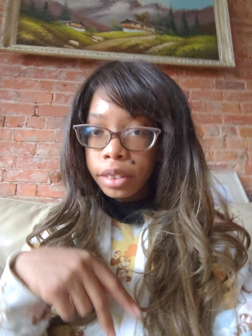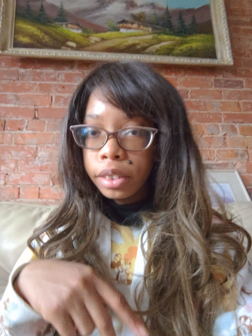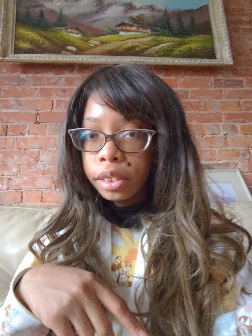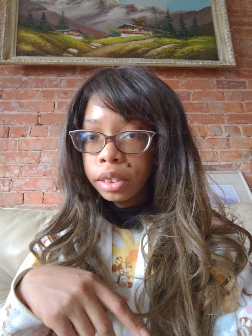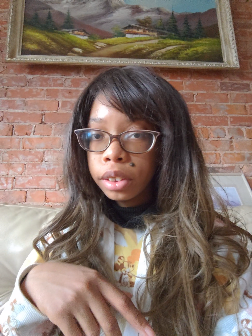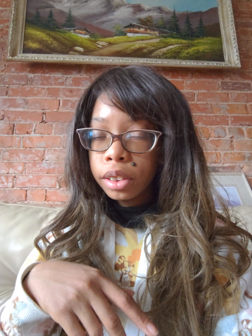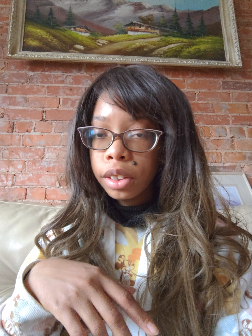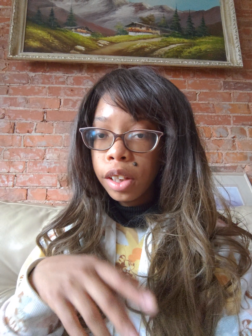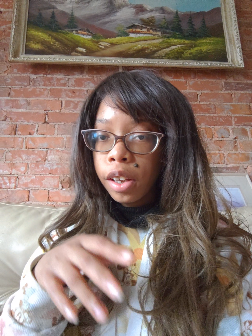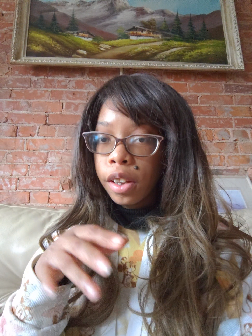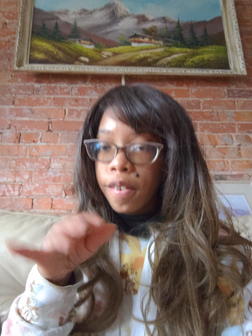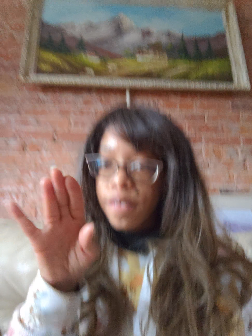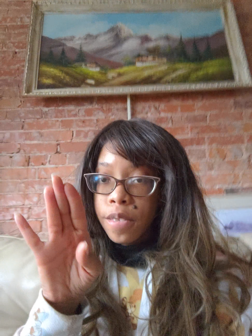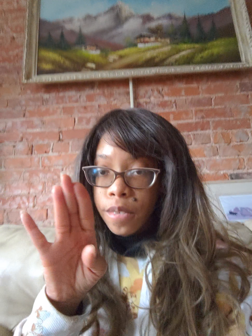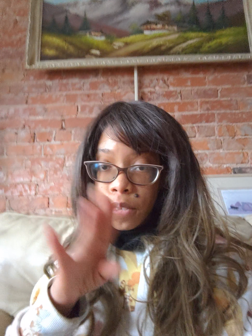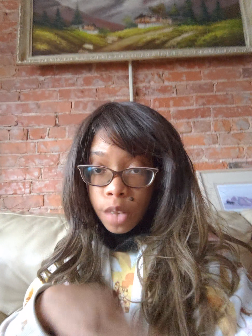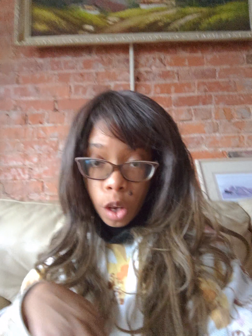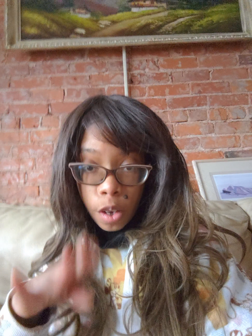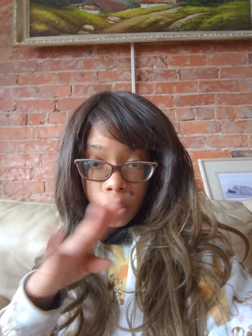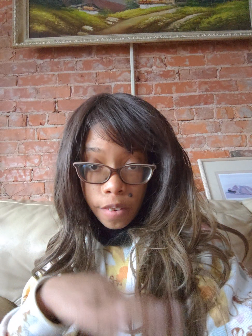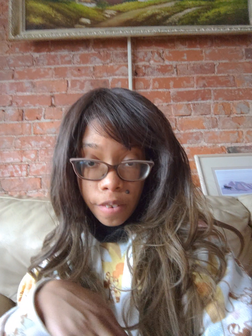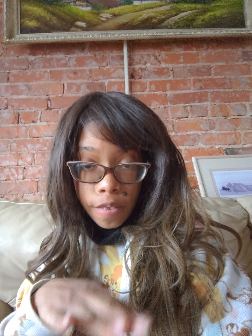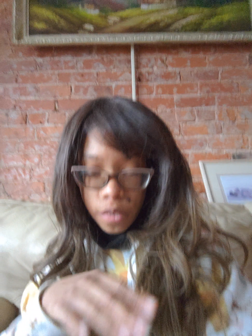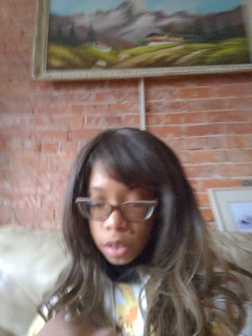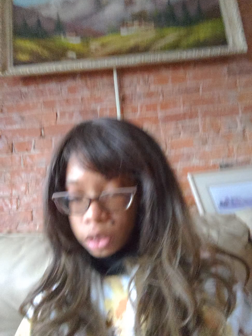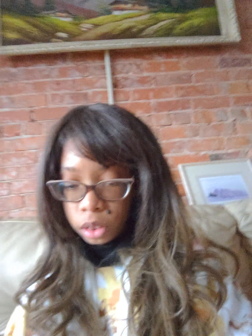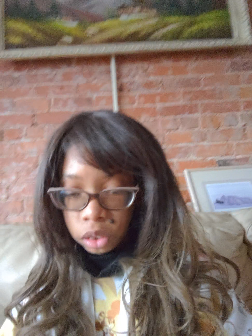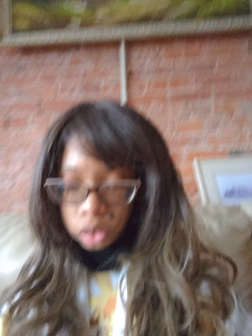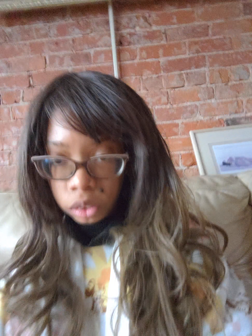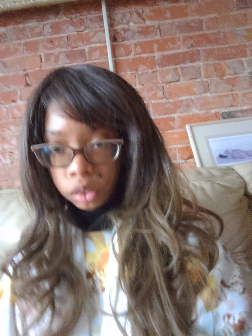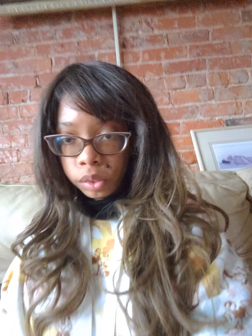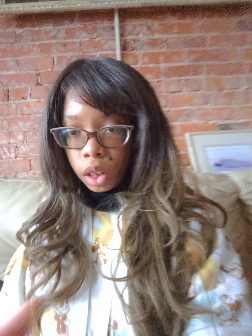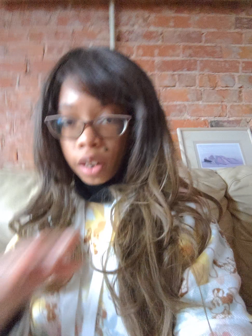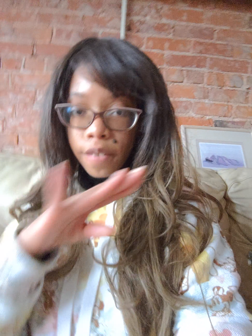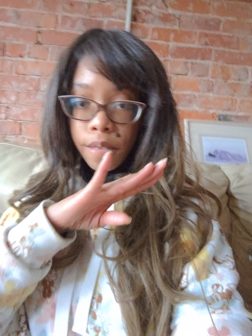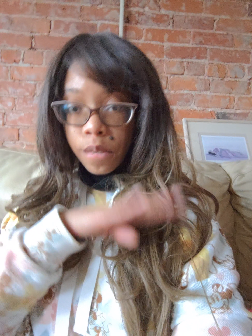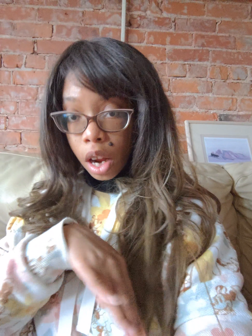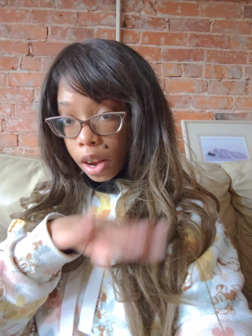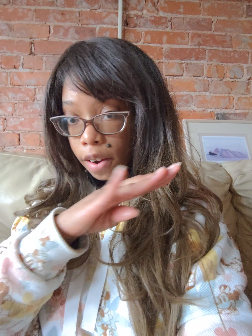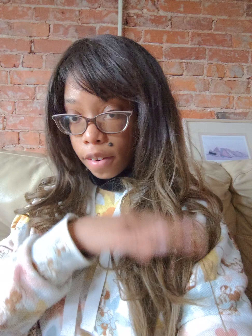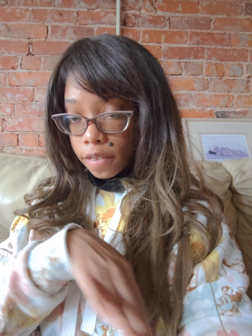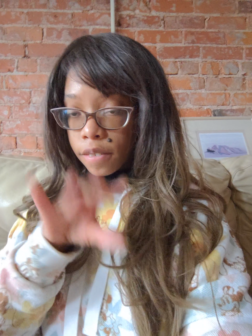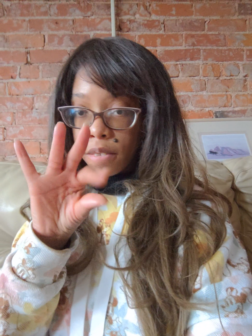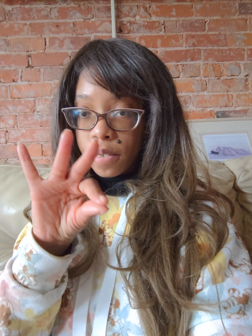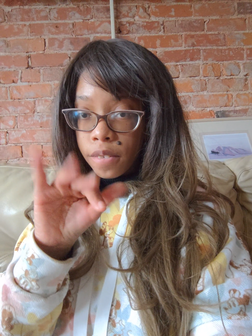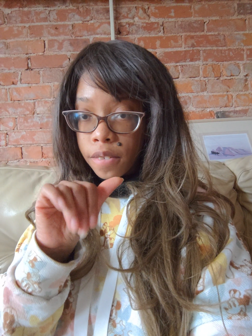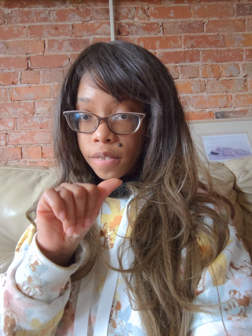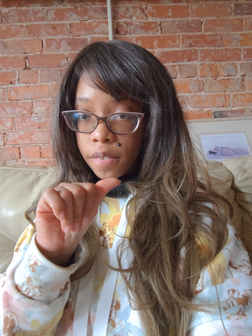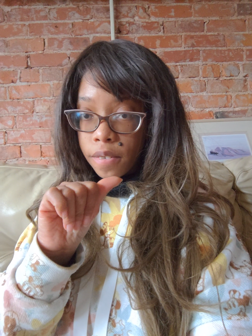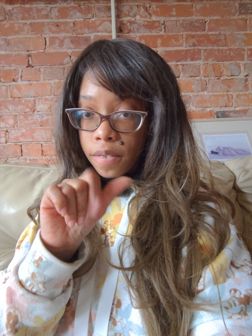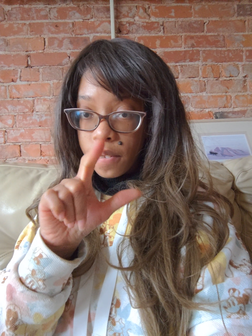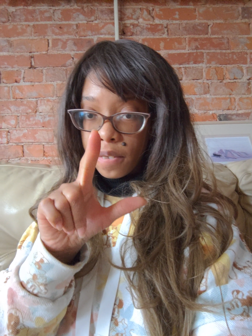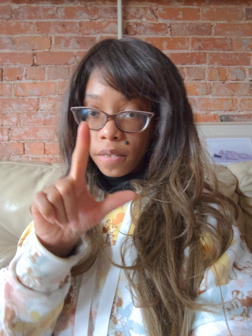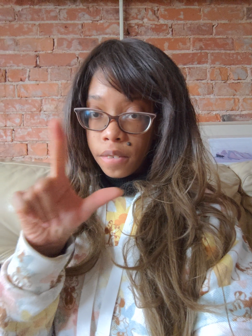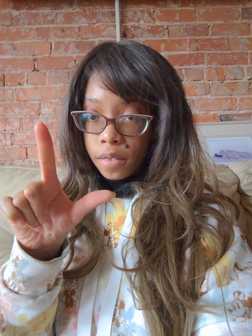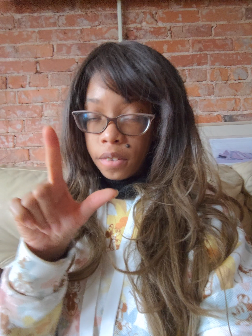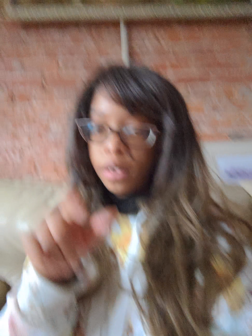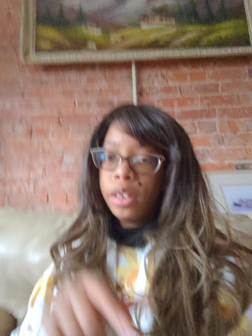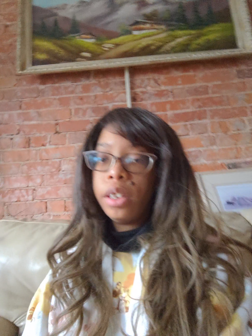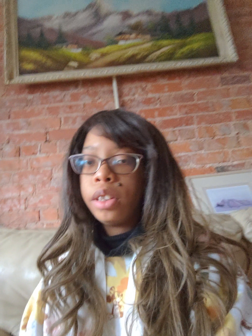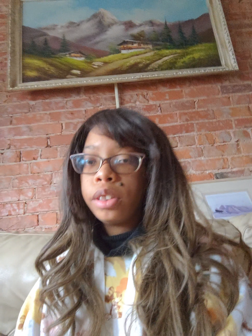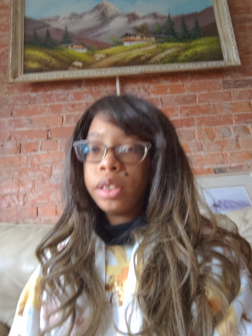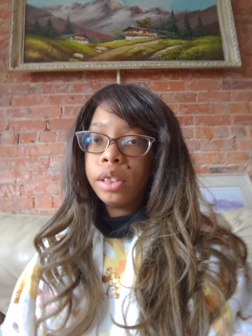fall